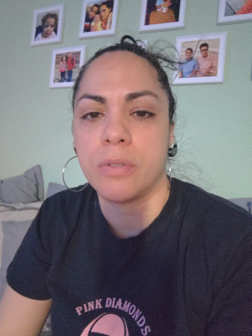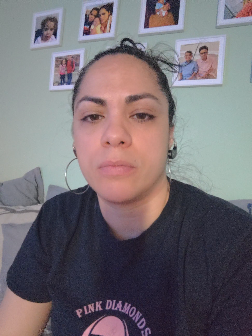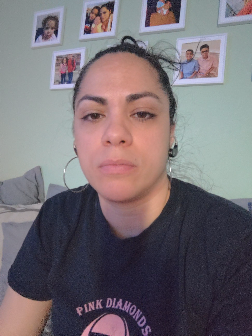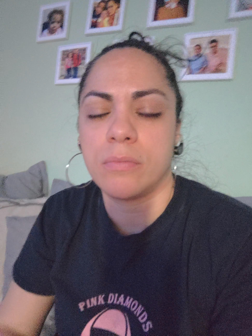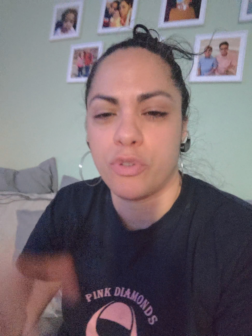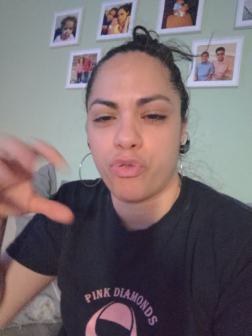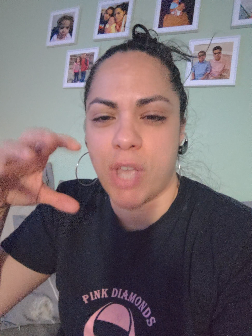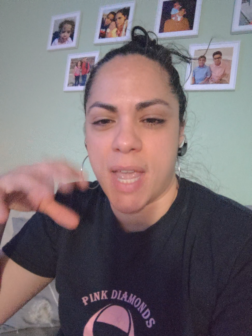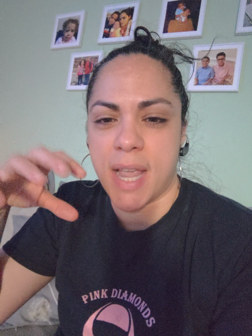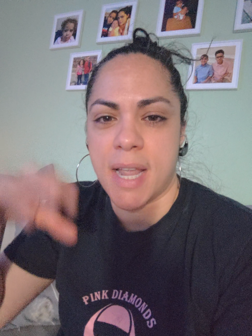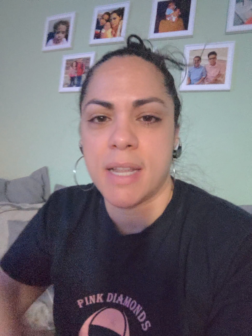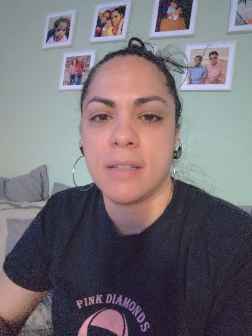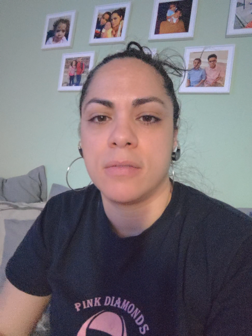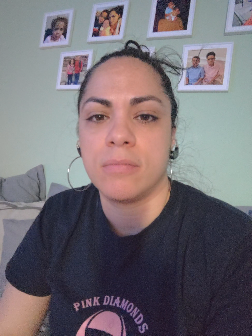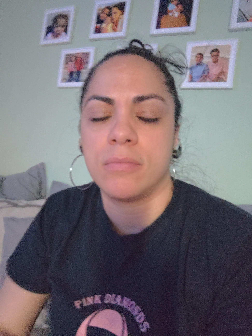rain